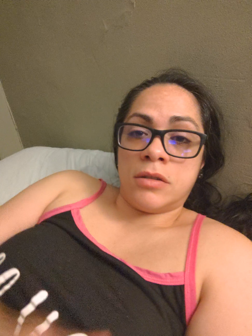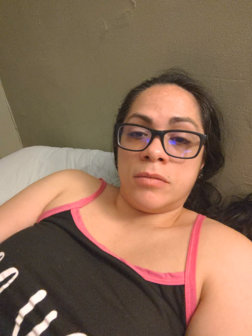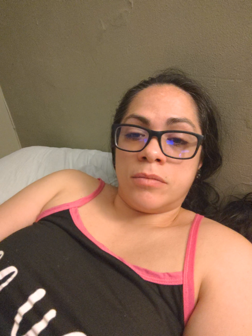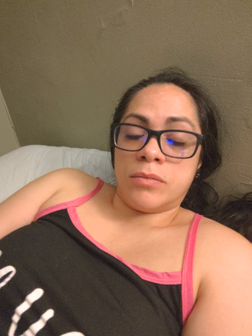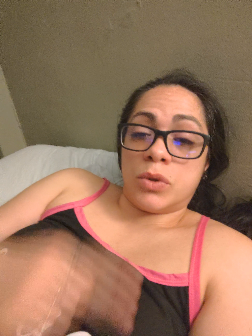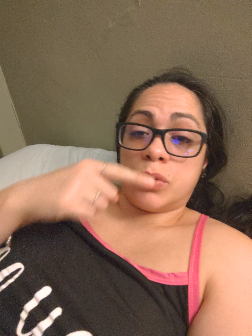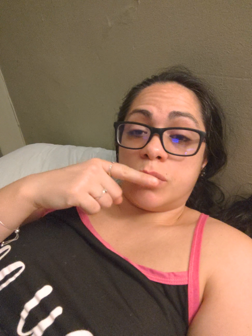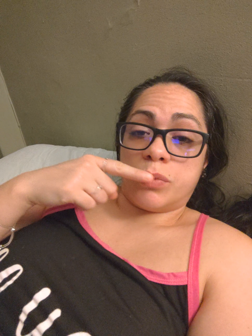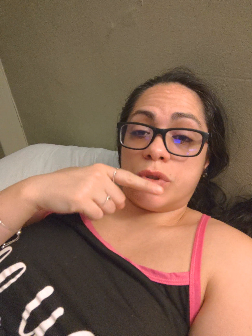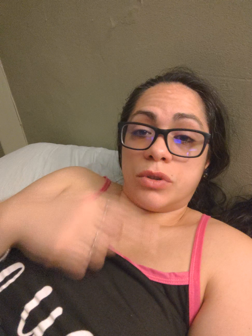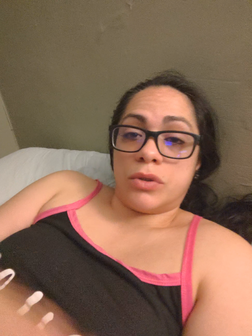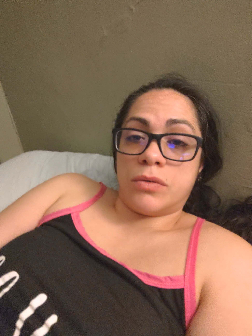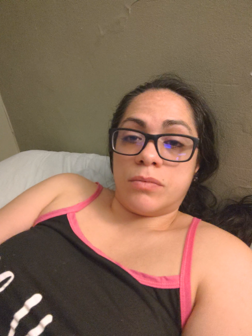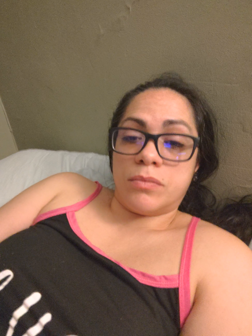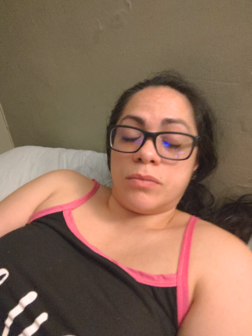toothbrush